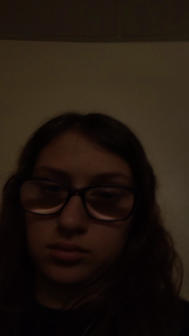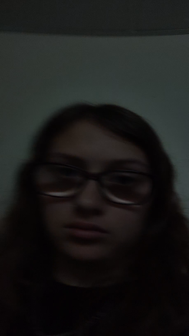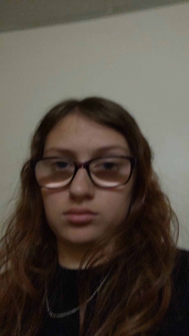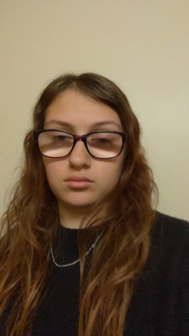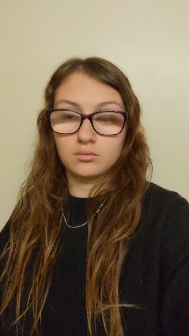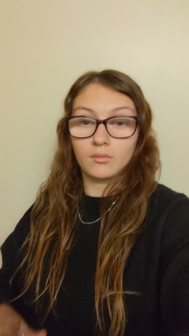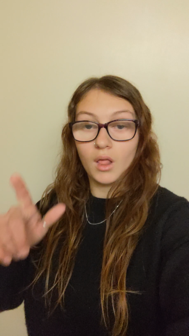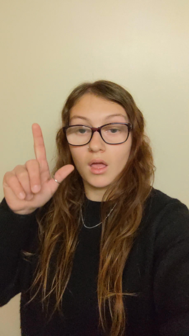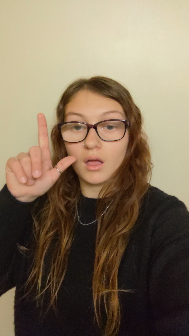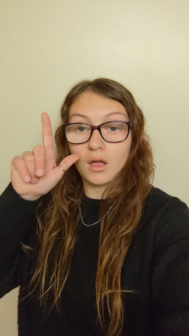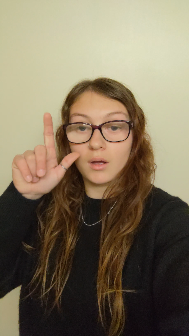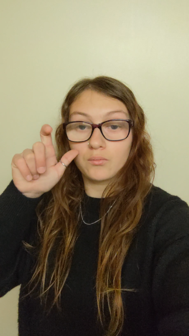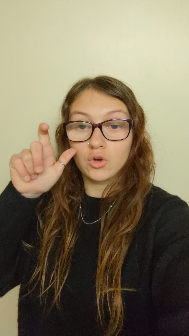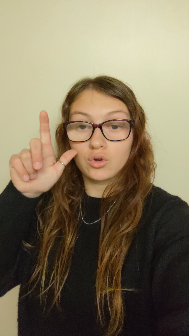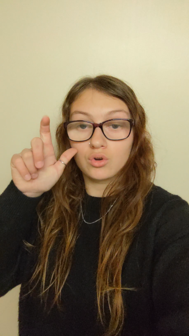camera